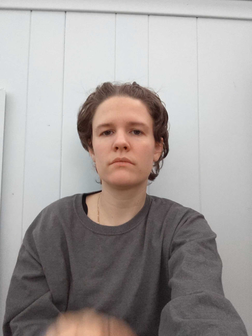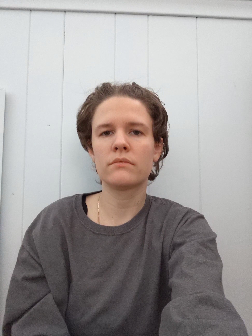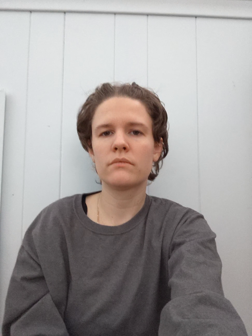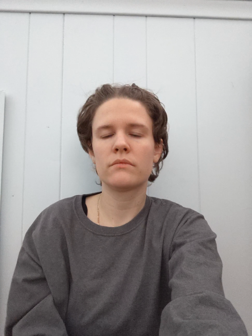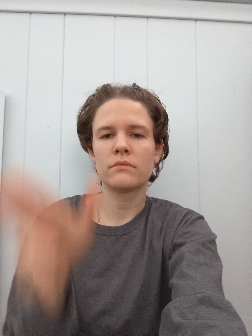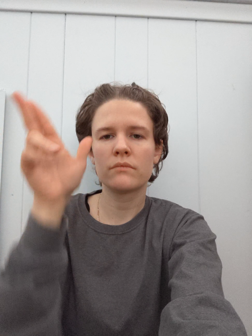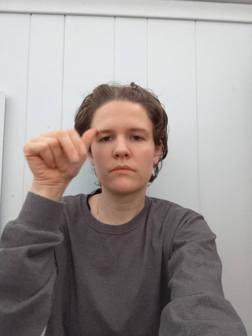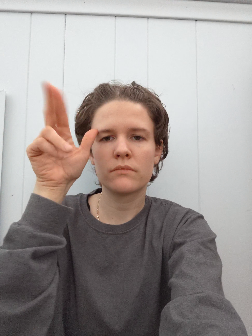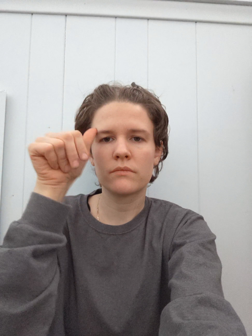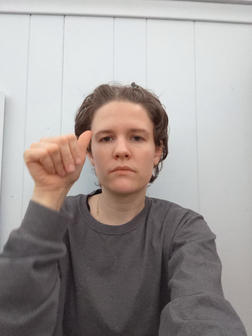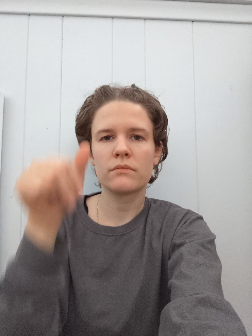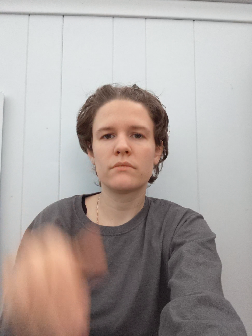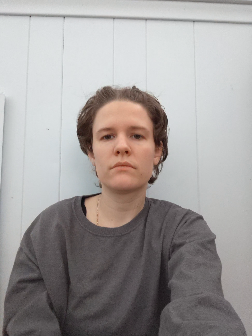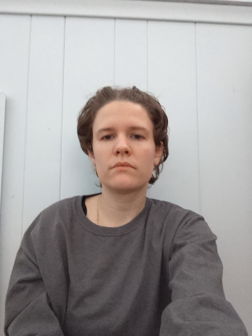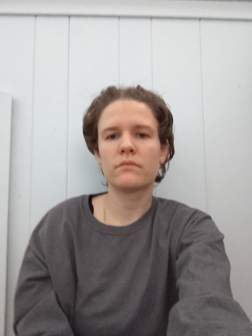horse